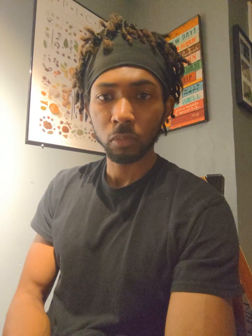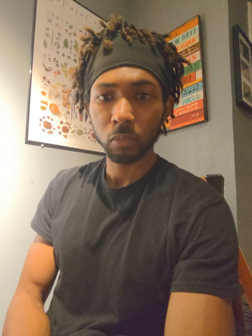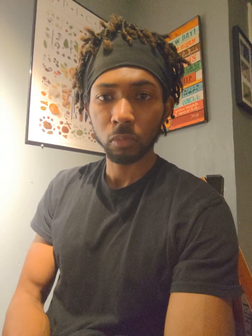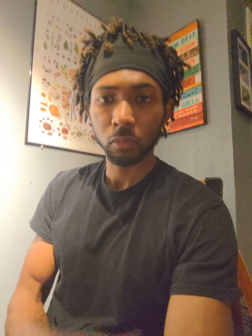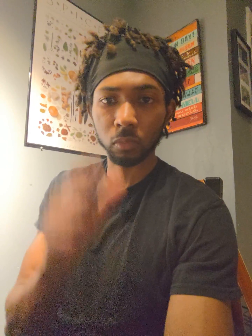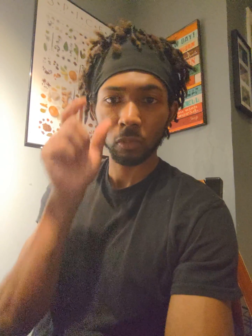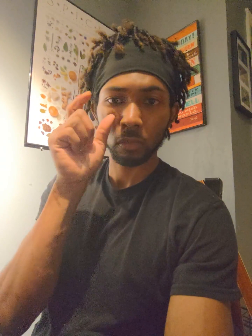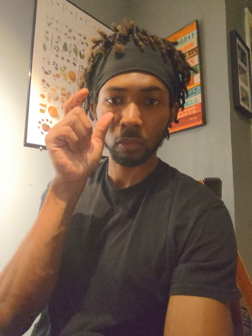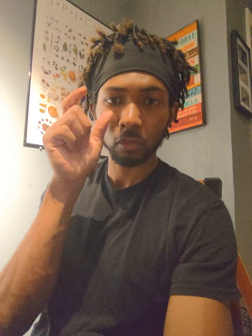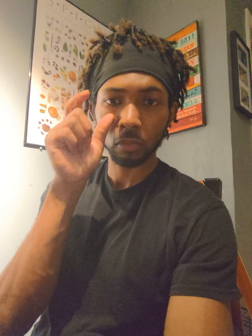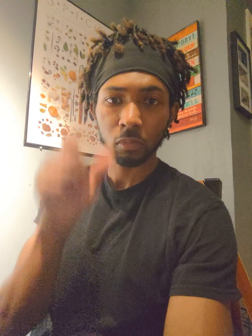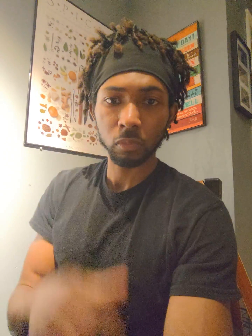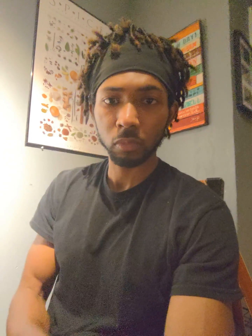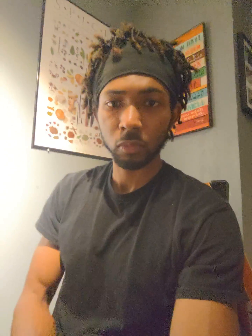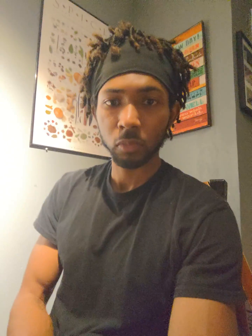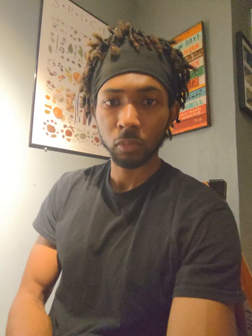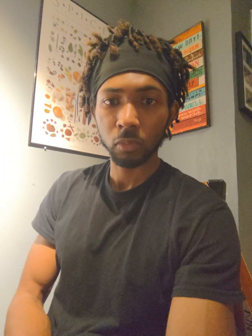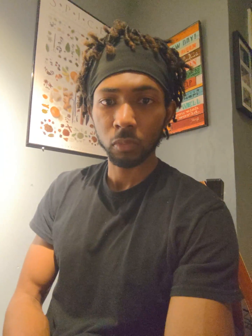glasses